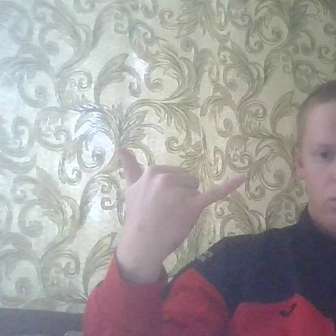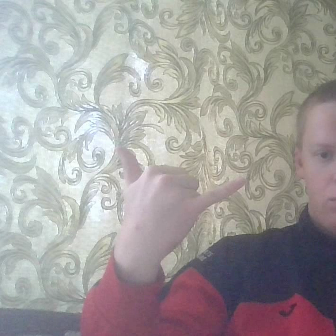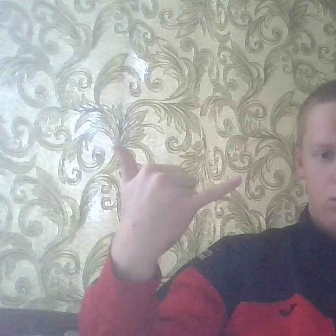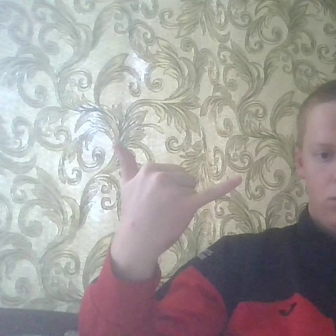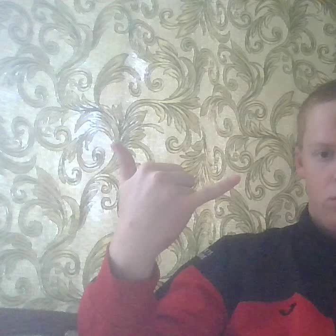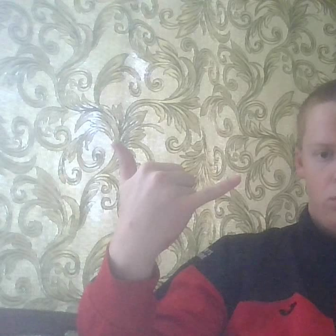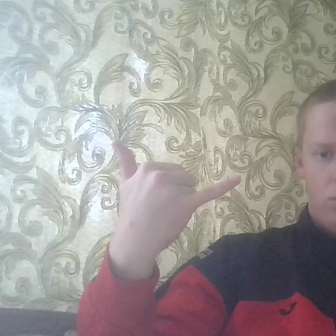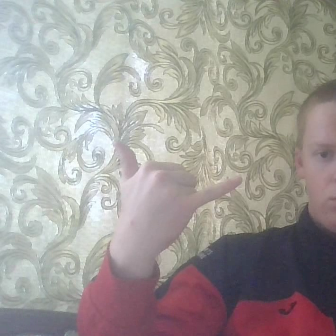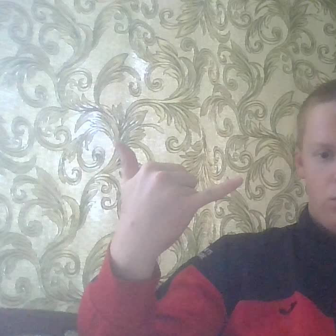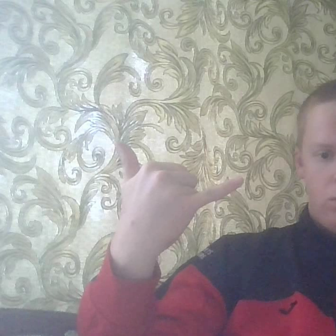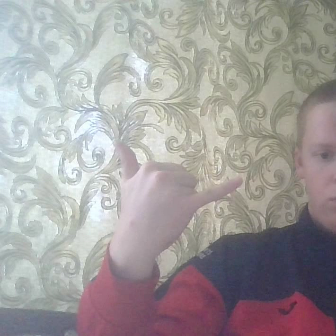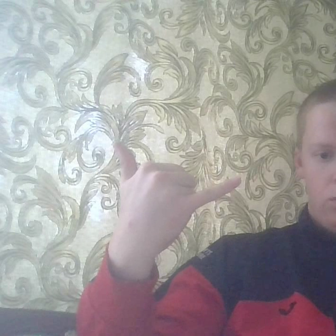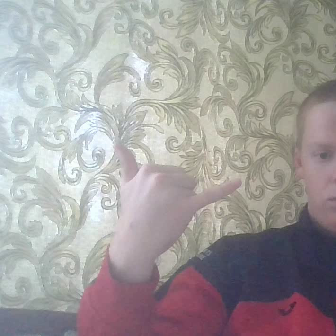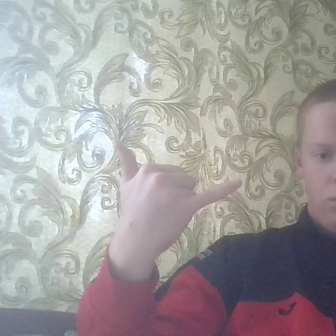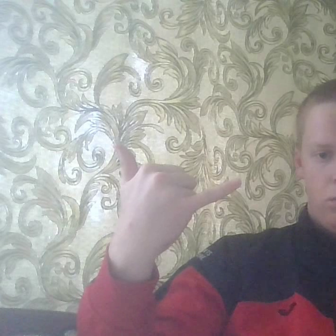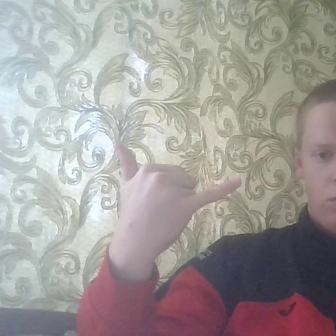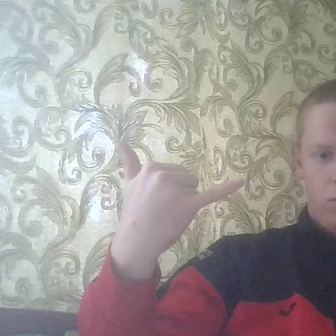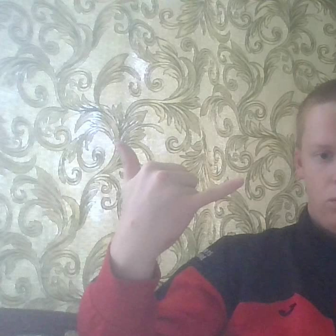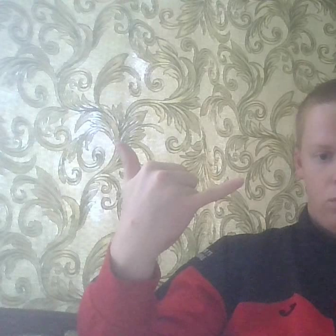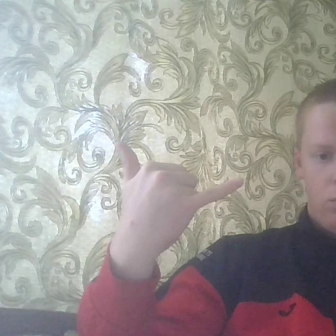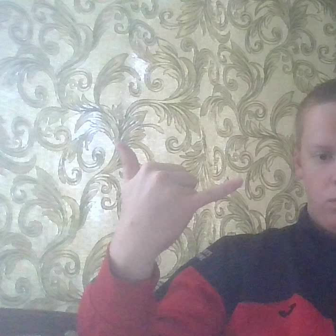У